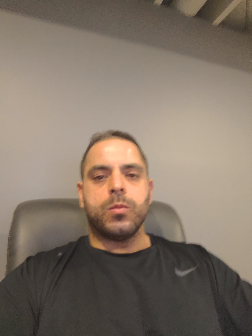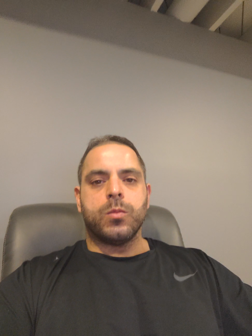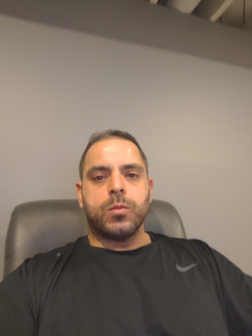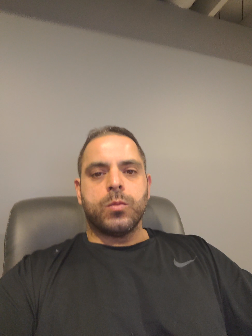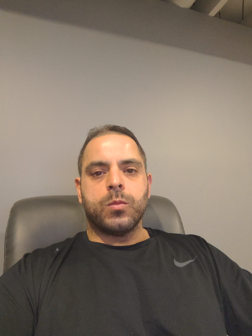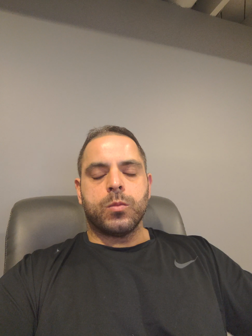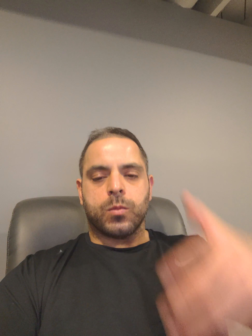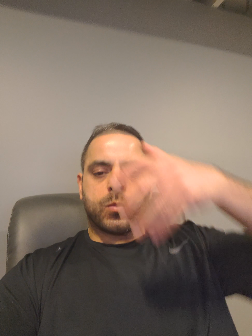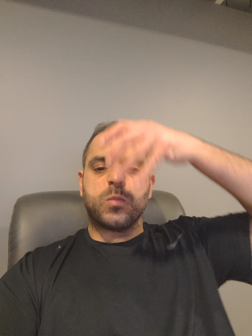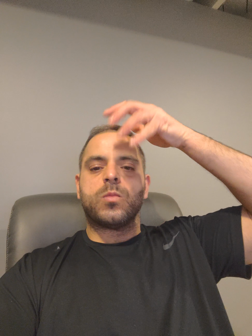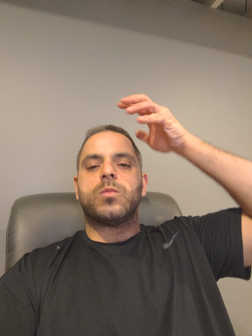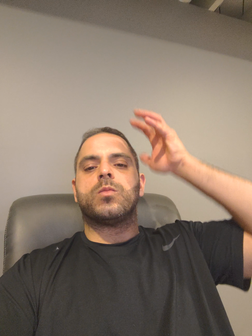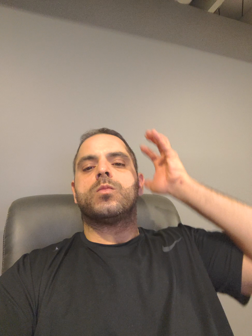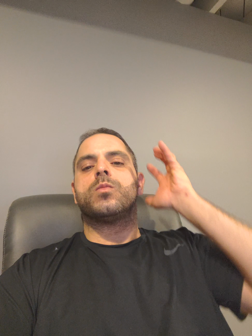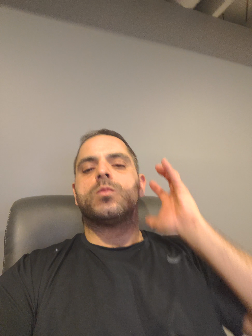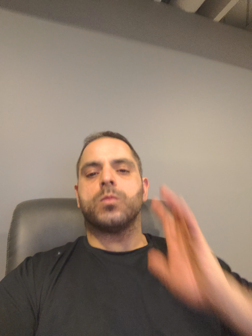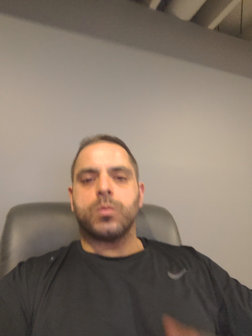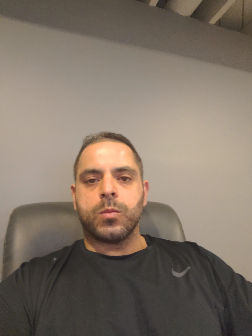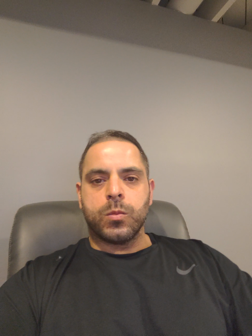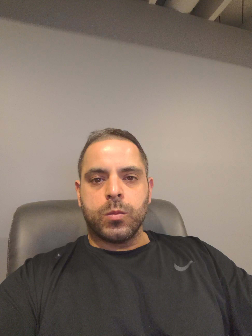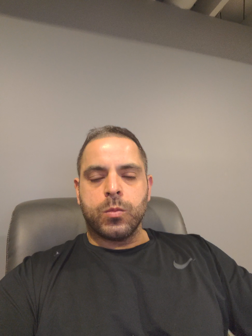lion